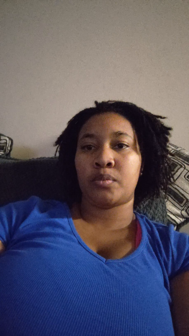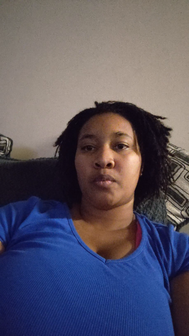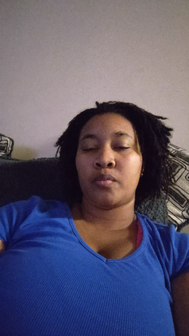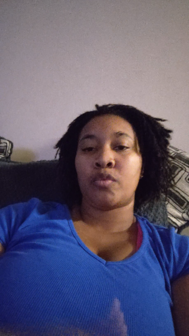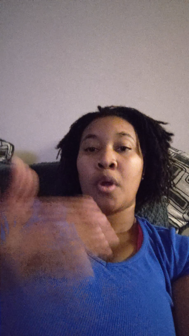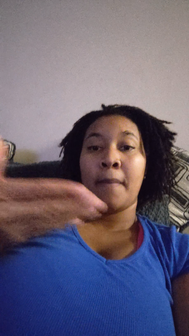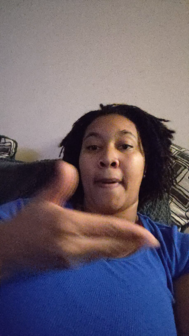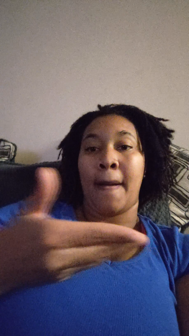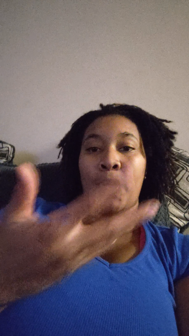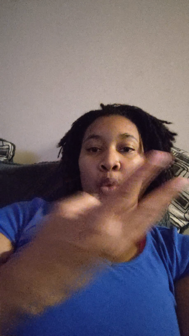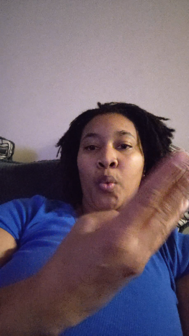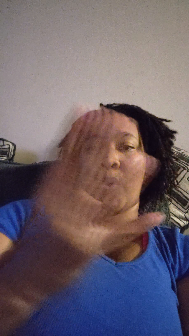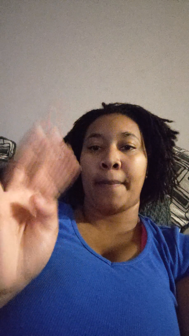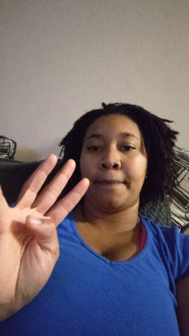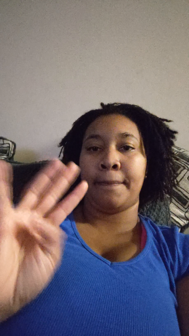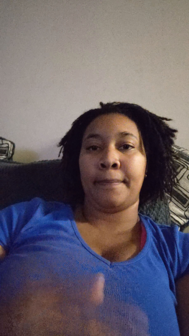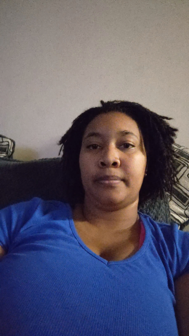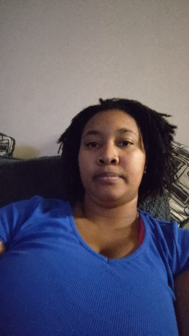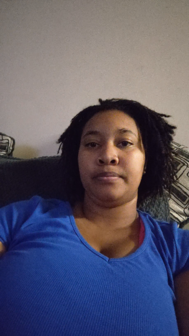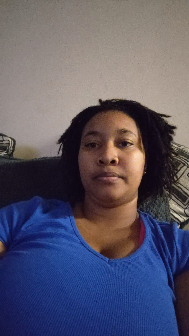crib